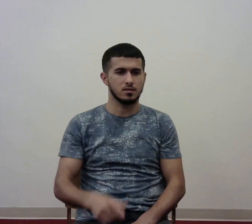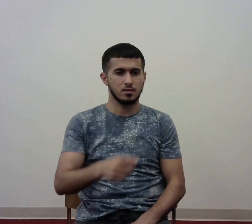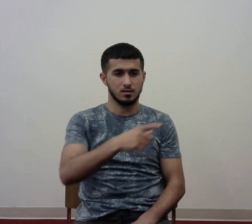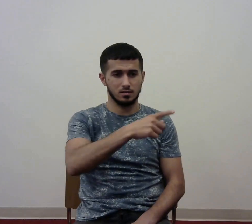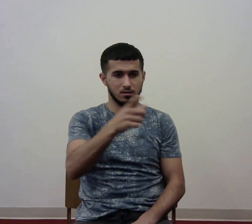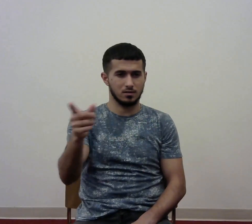siz